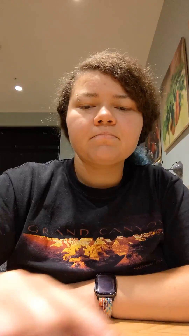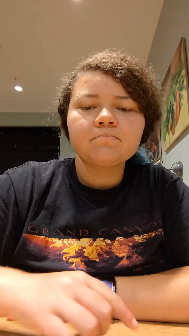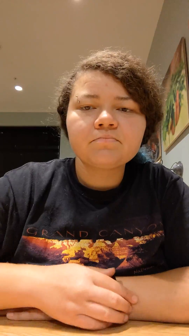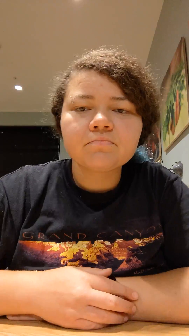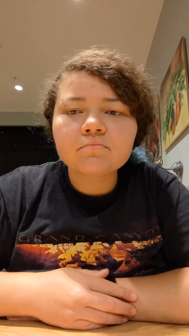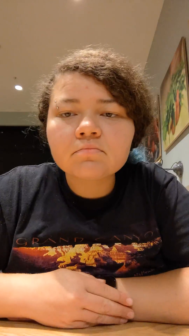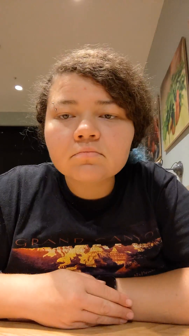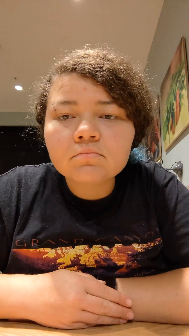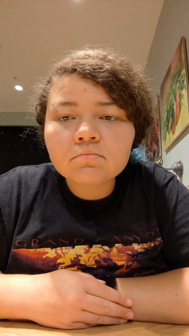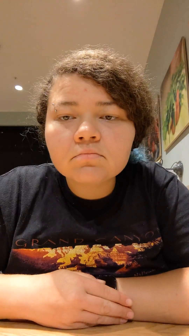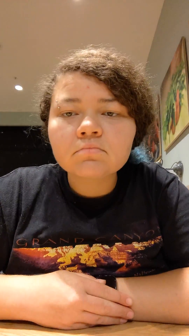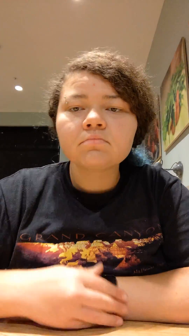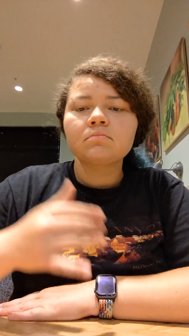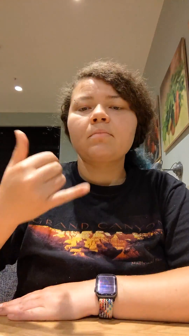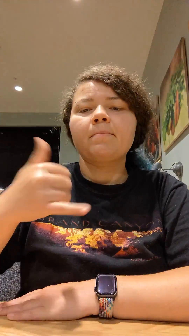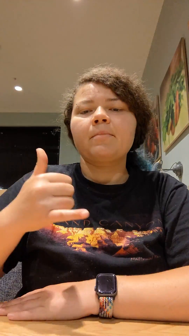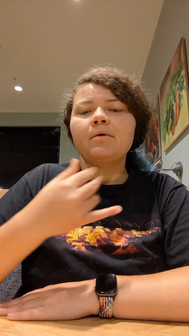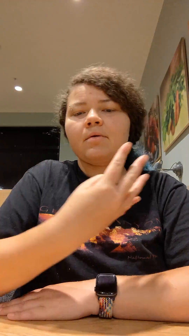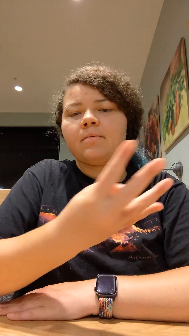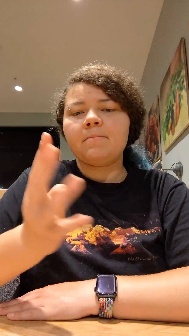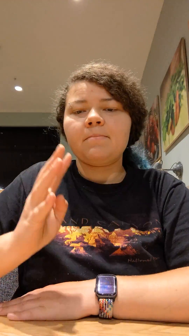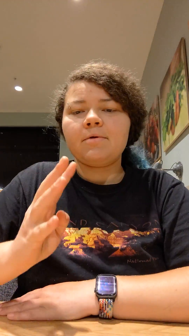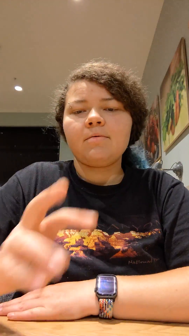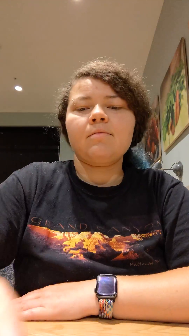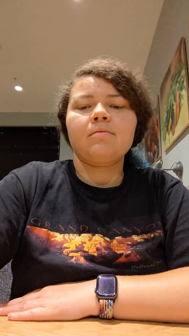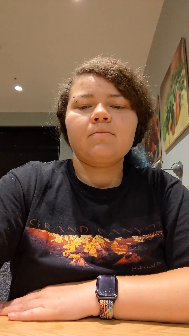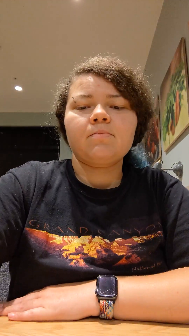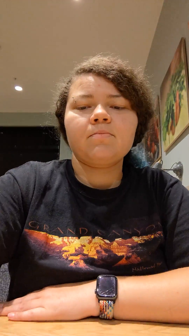playpen